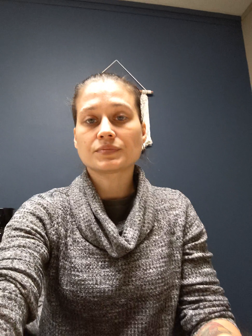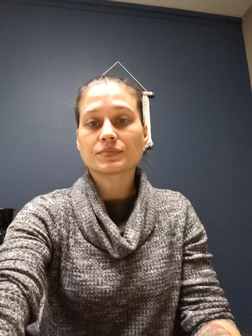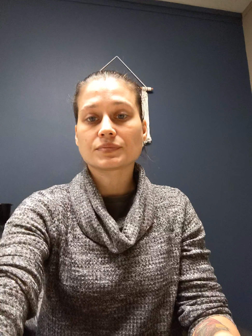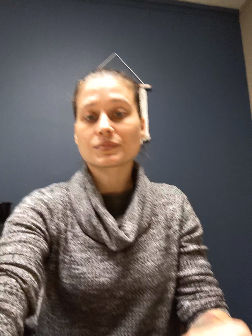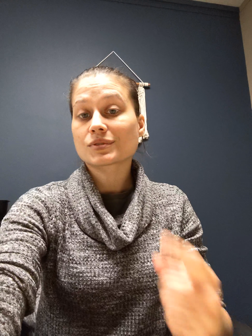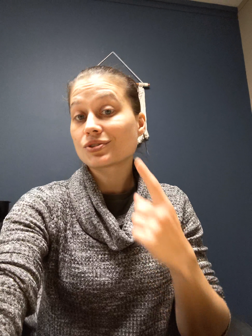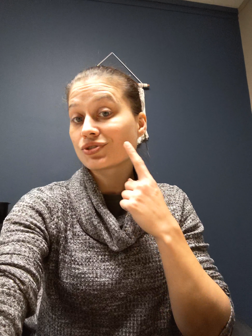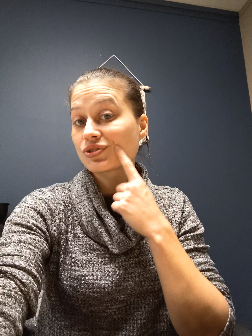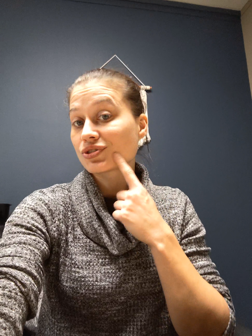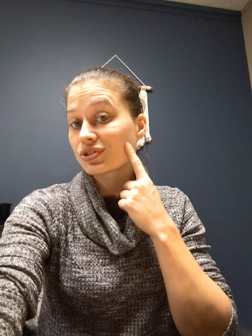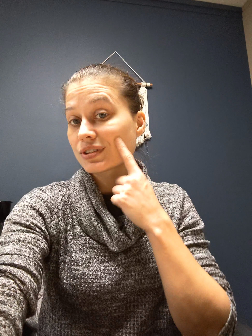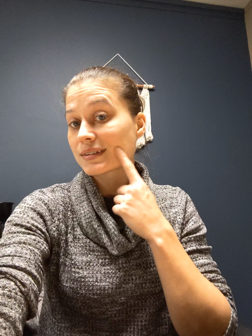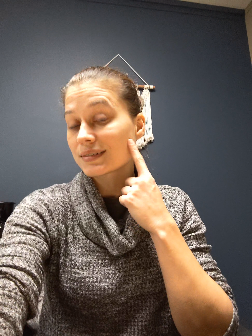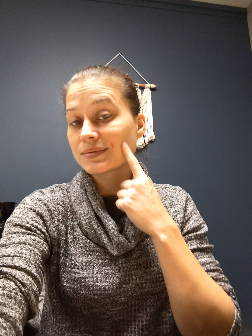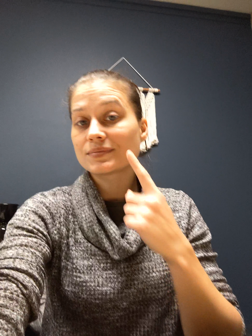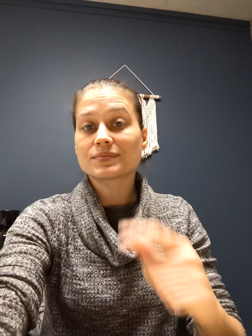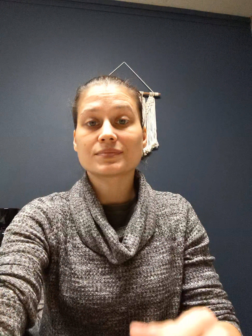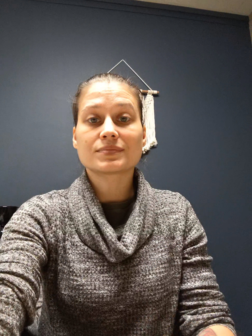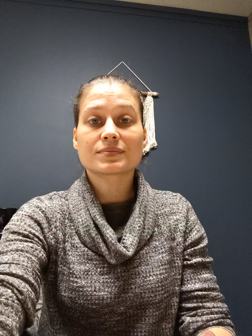cheek